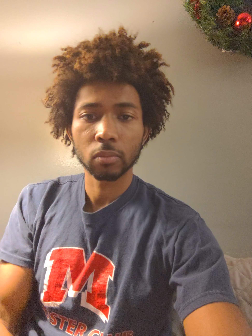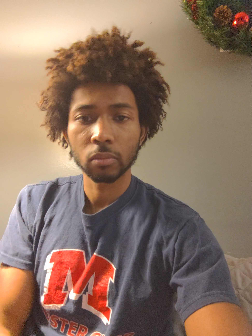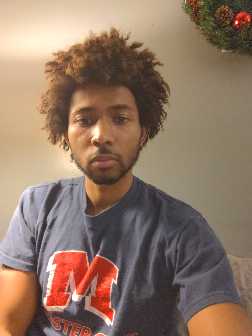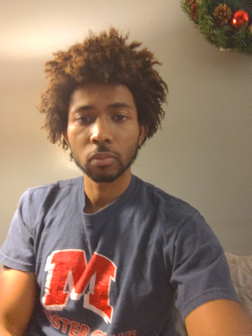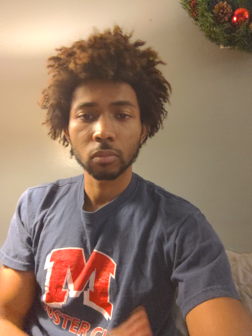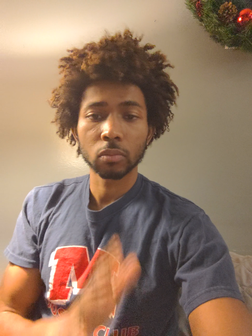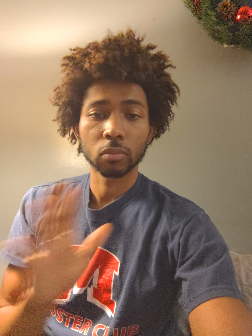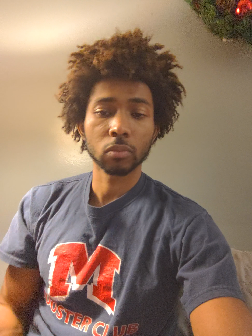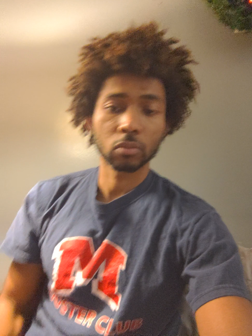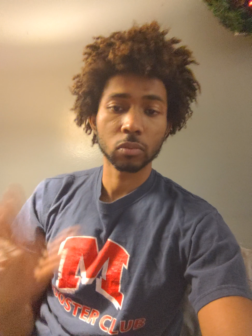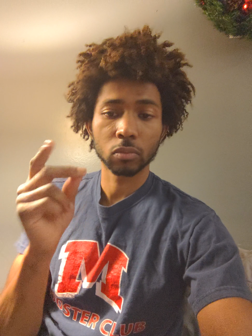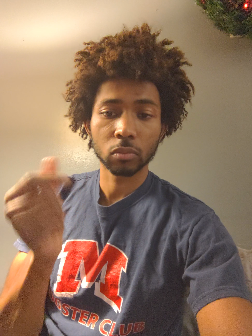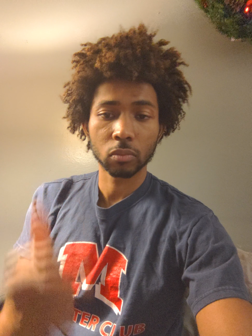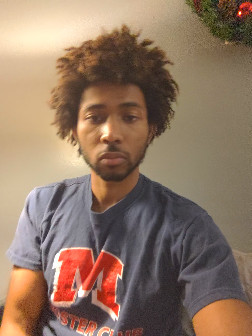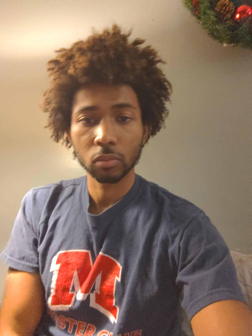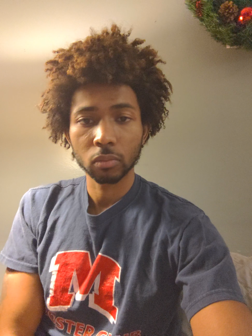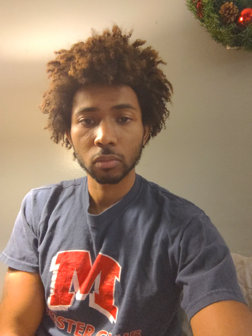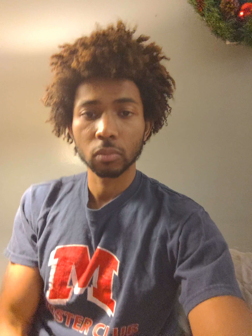dog